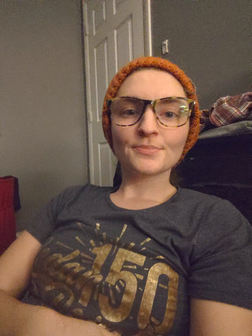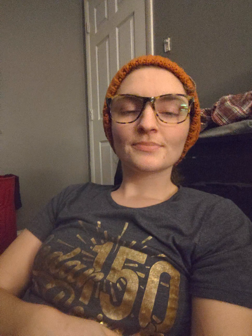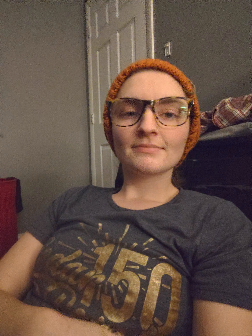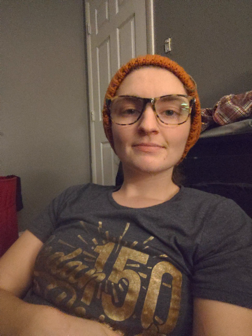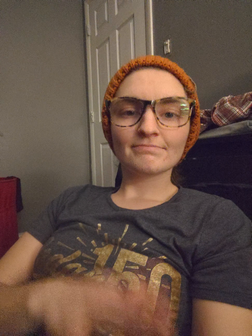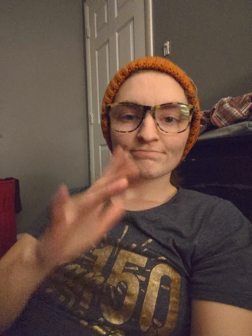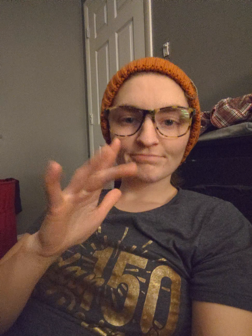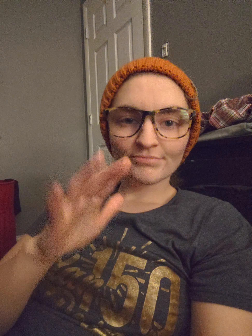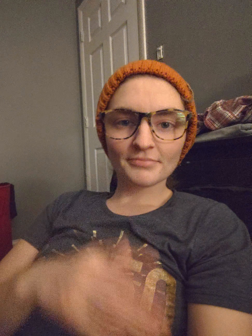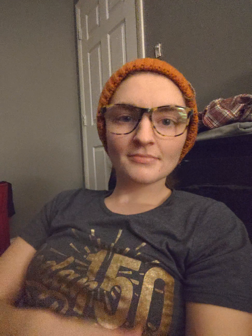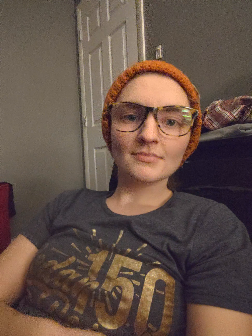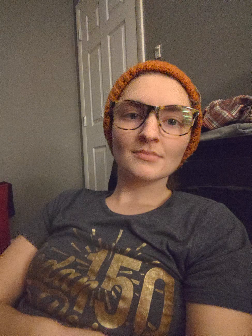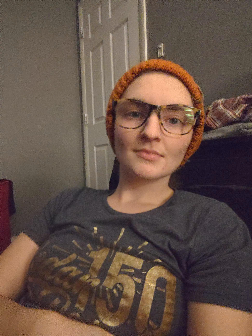finger